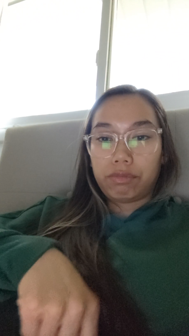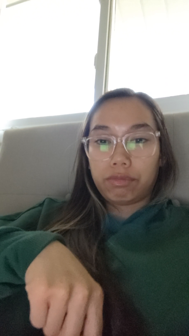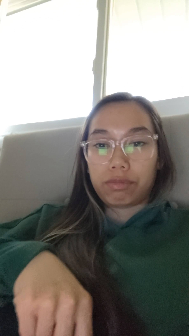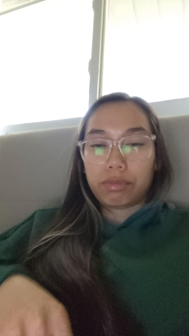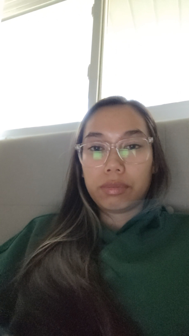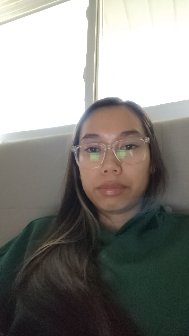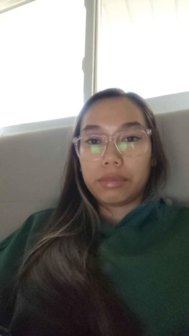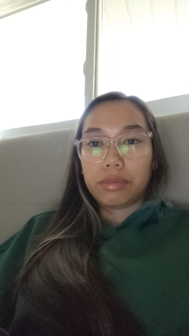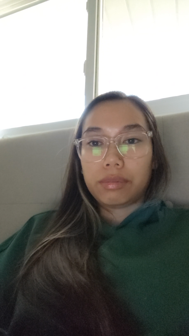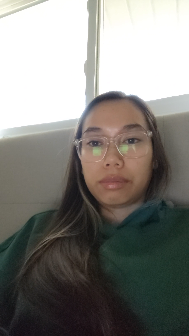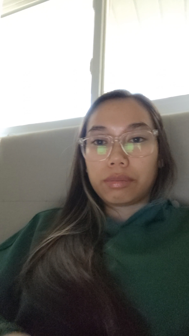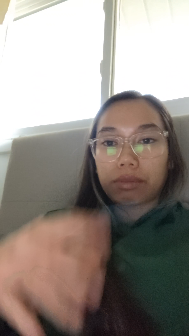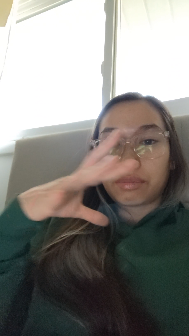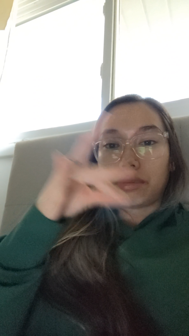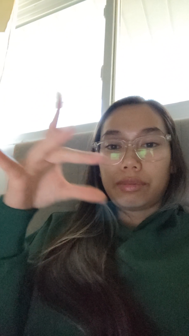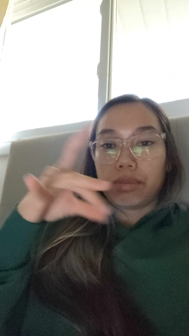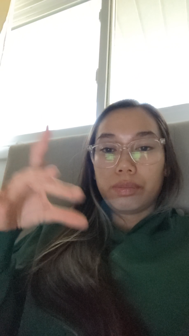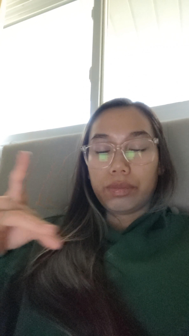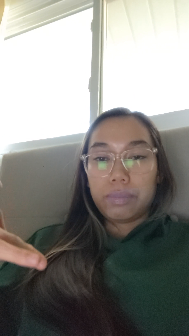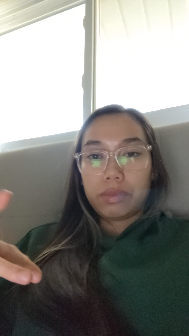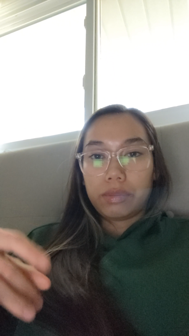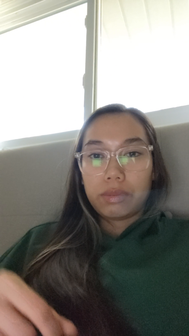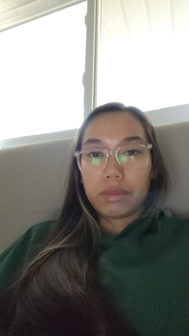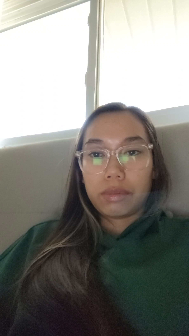choose